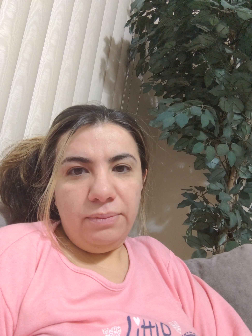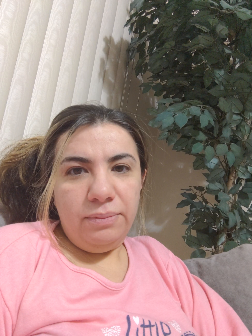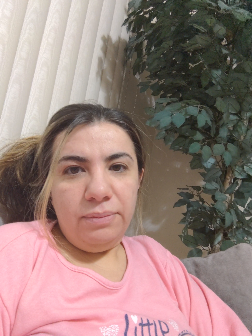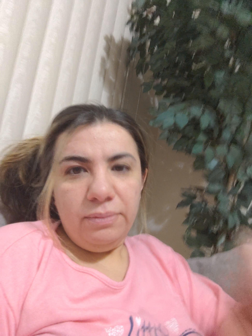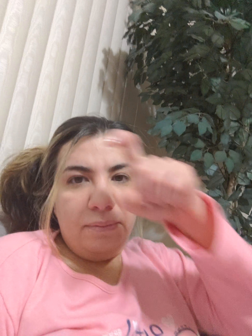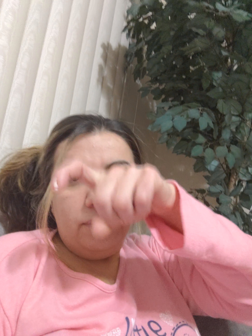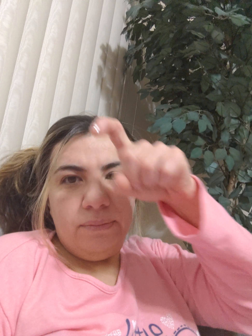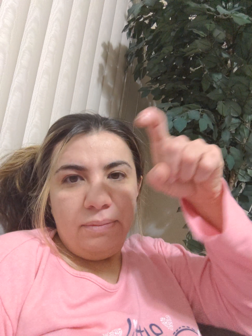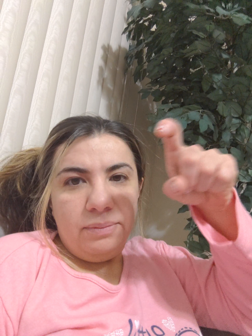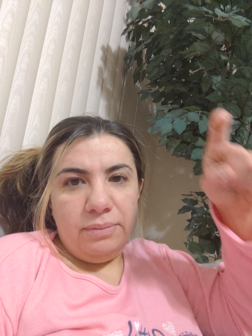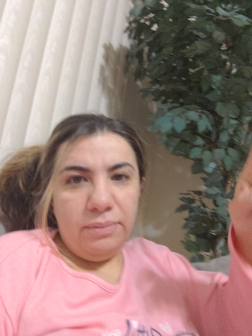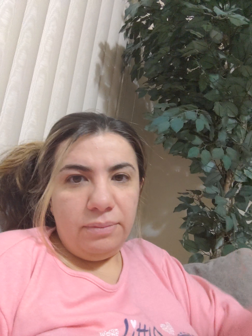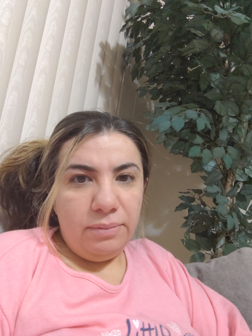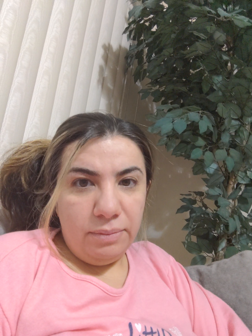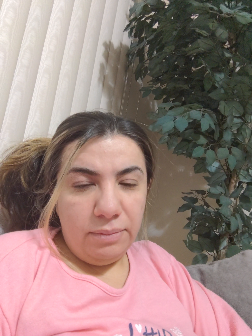closet